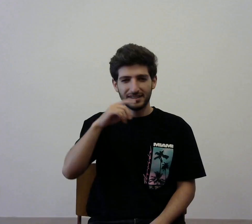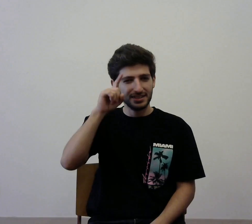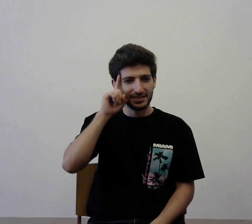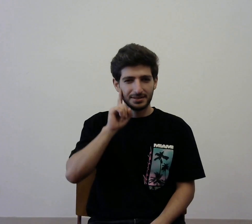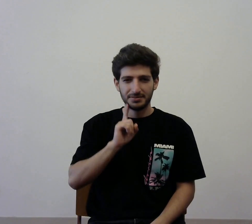azərbaycan